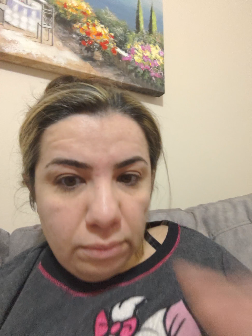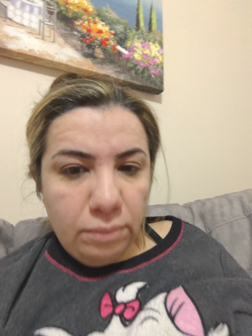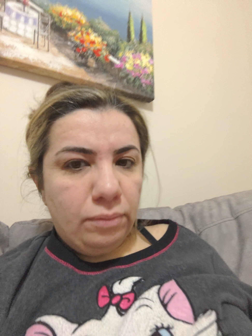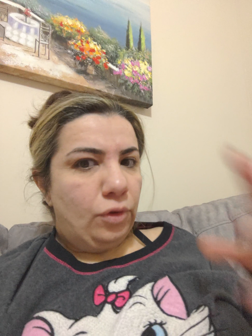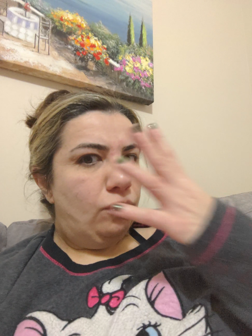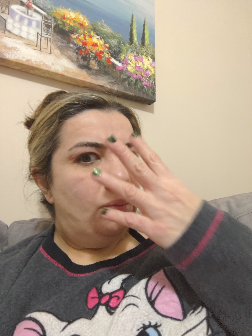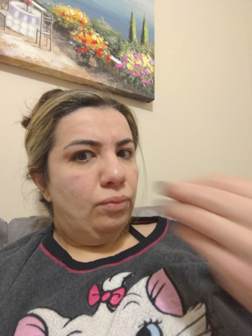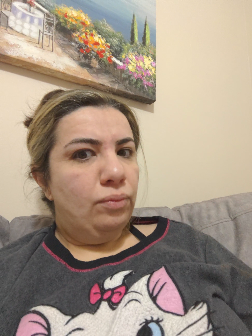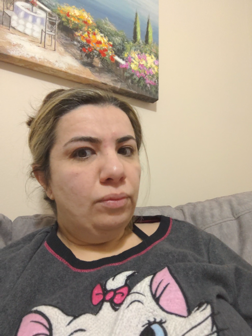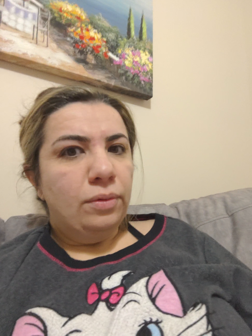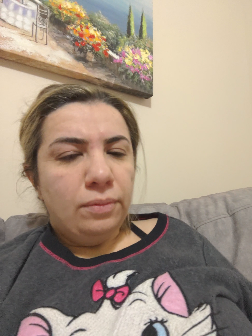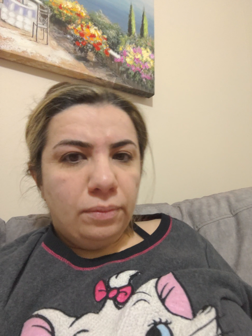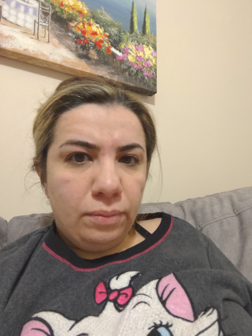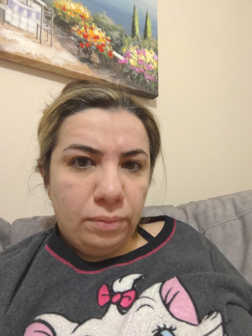wolf